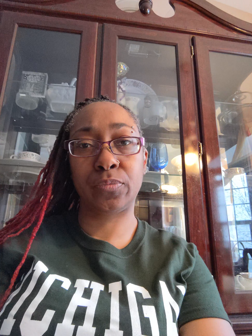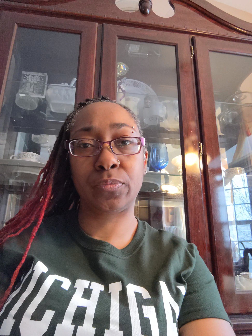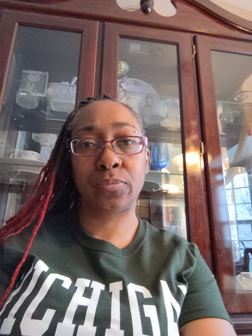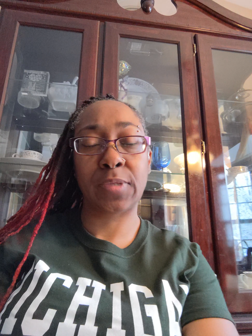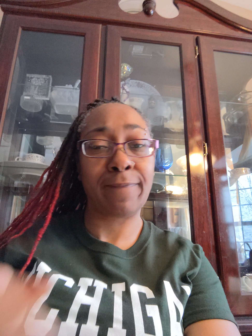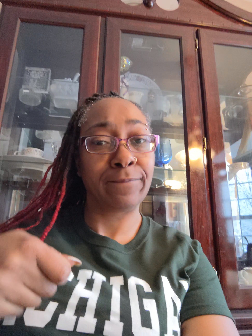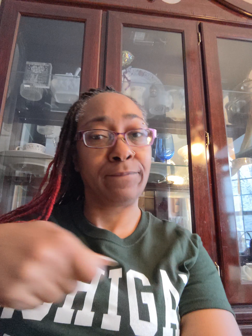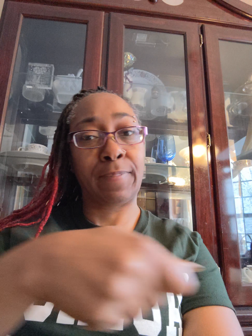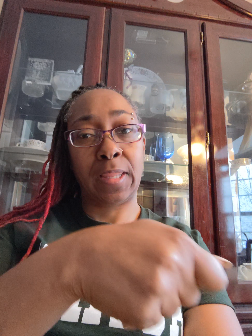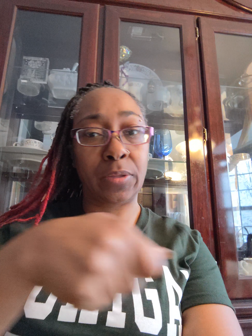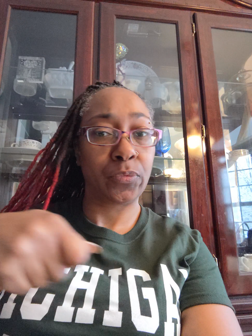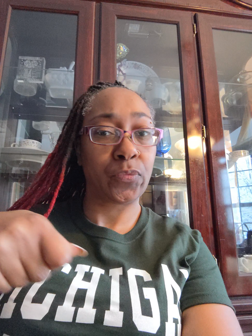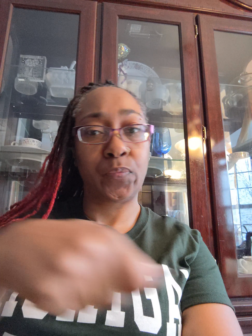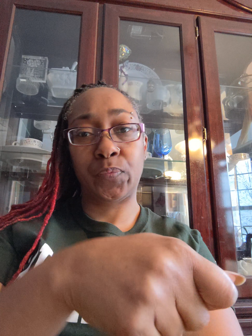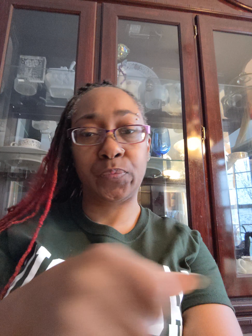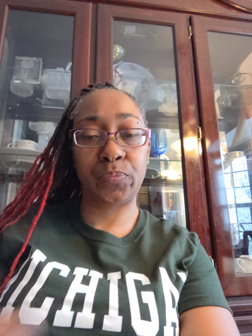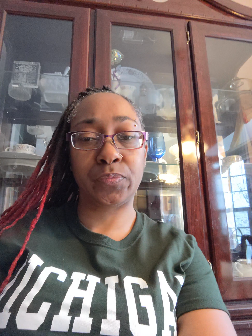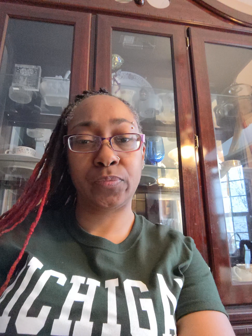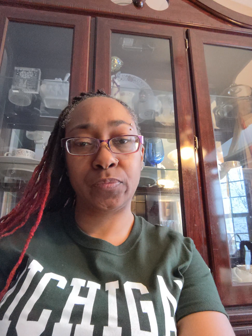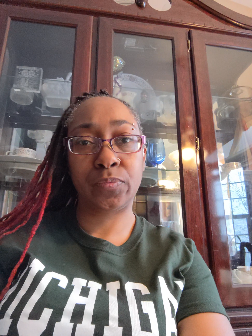vacuum